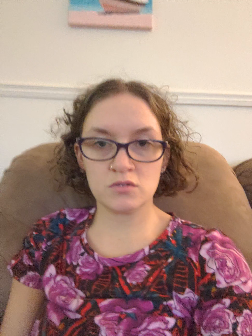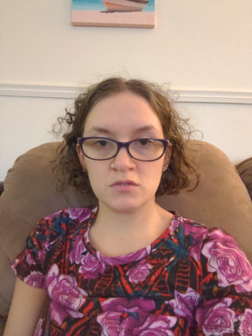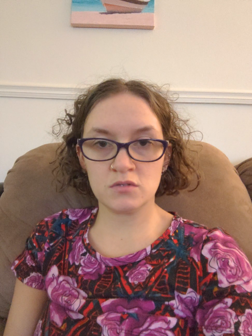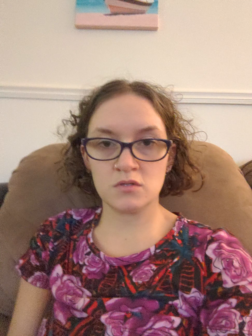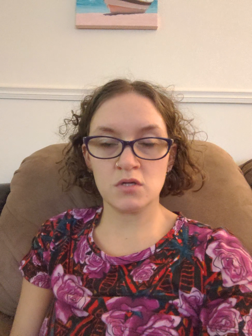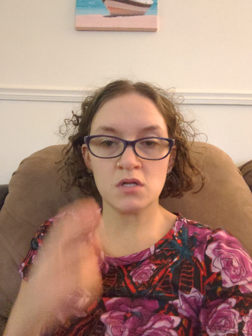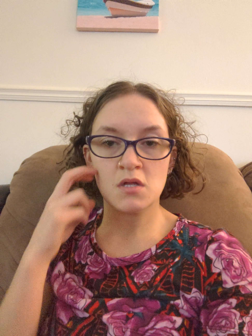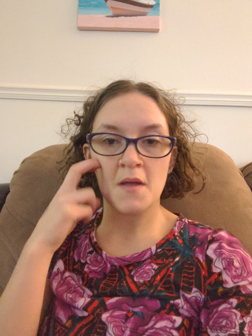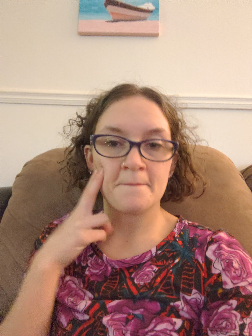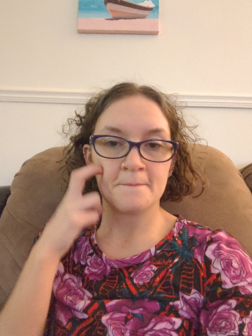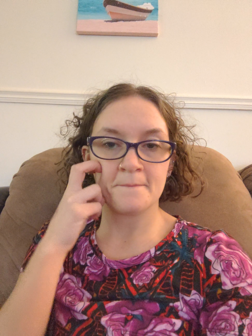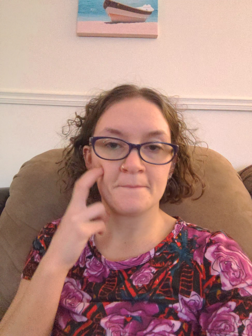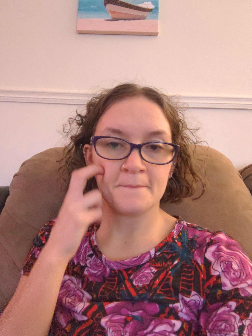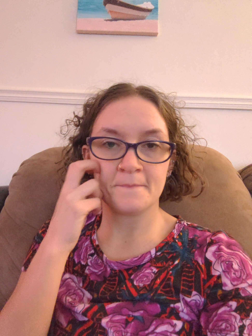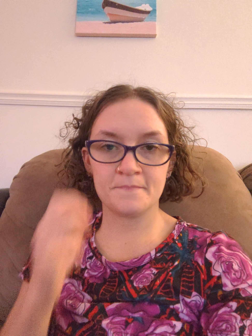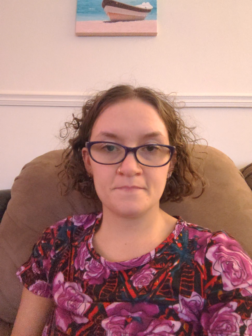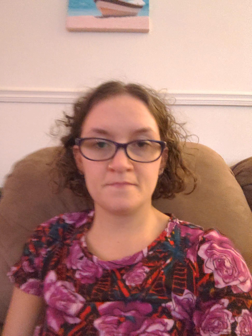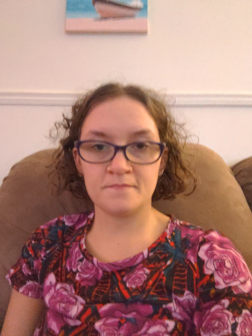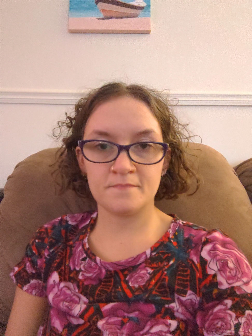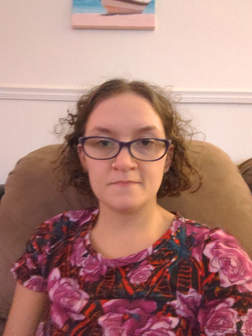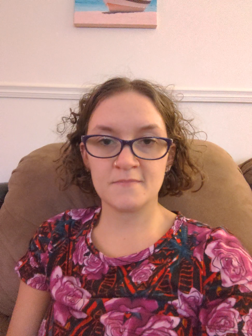gum